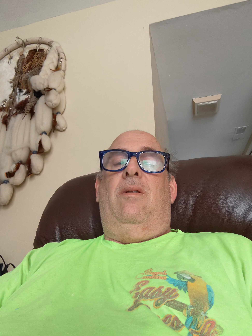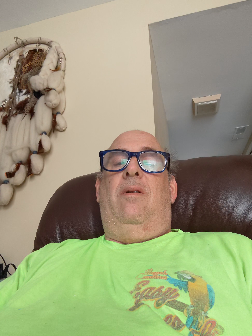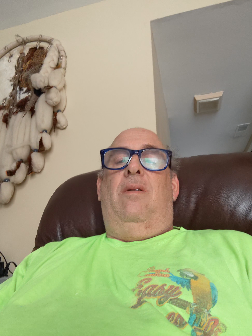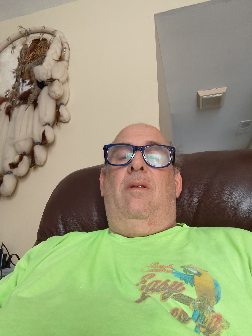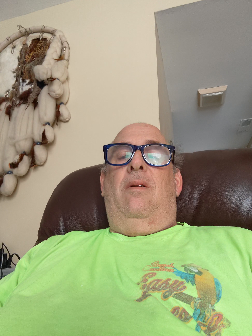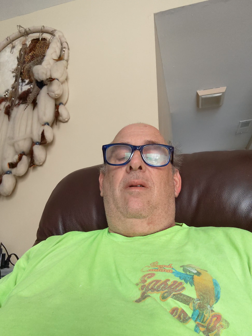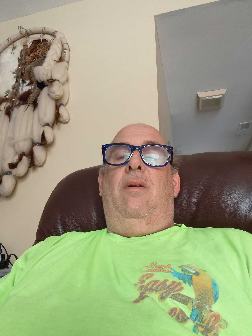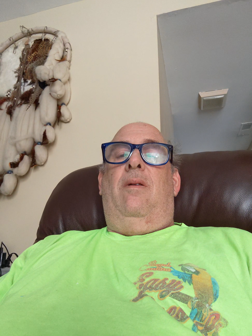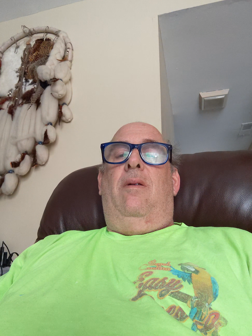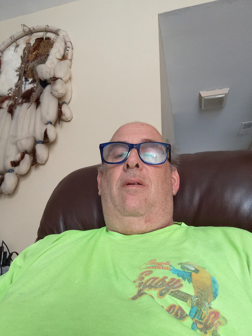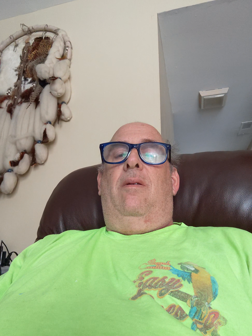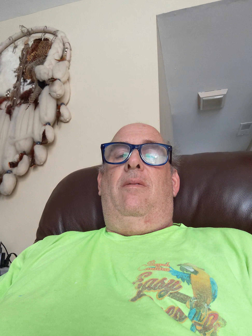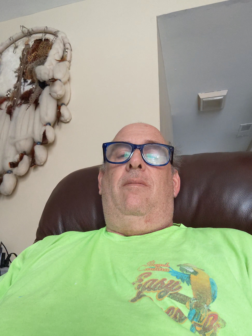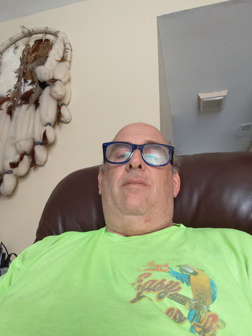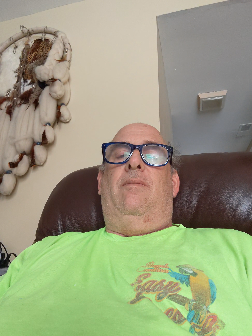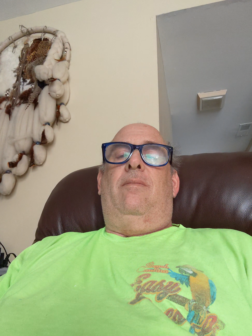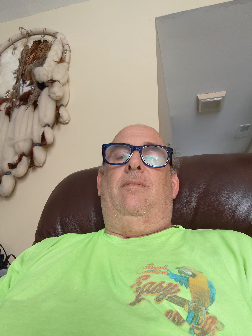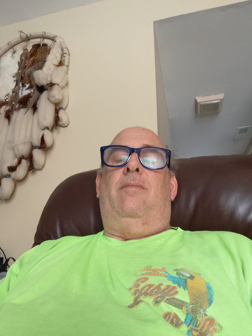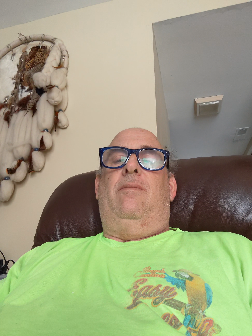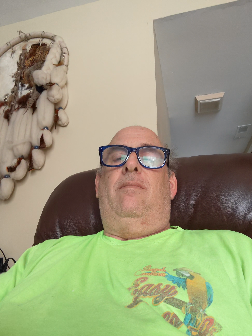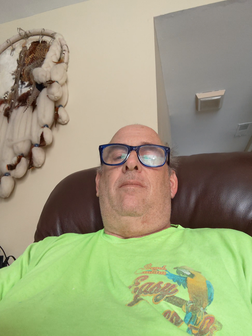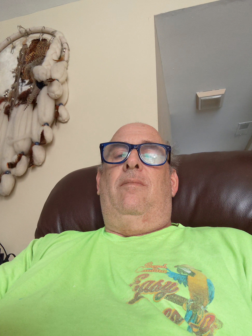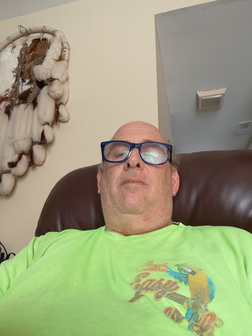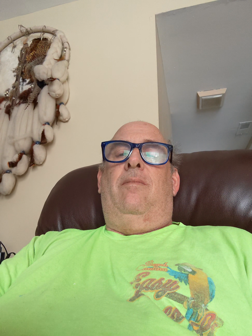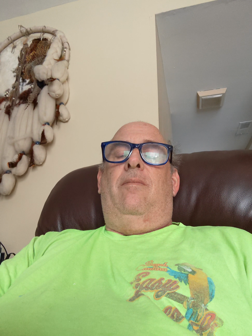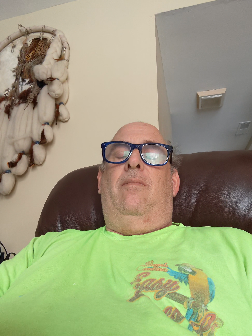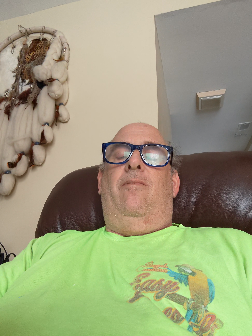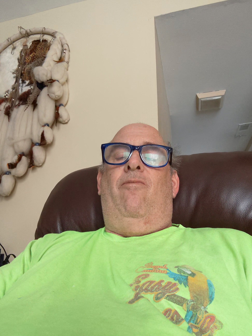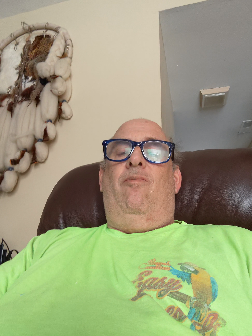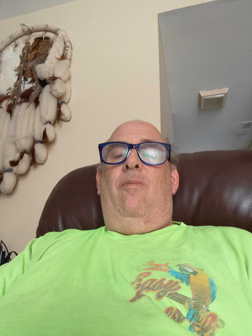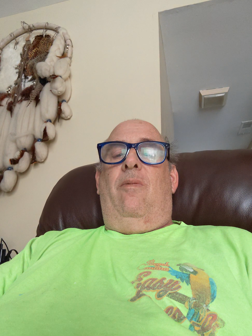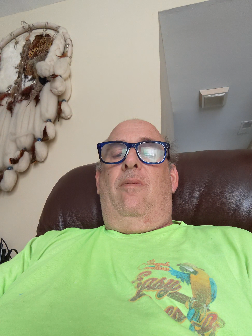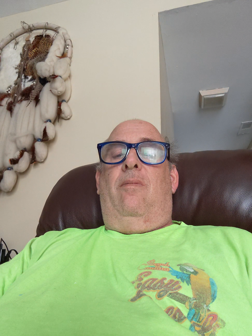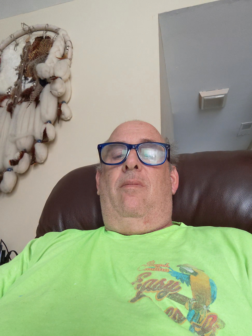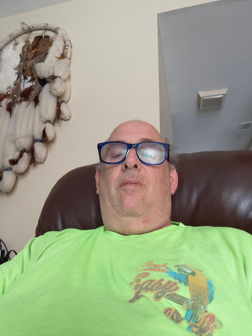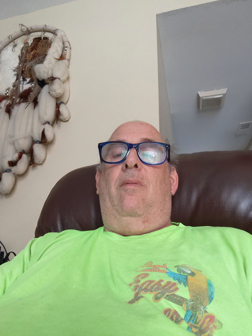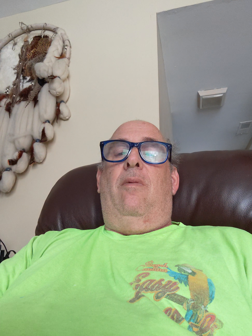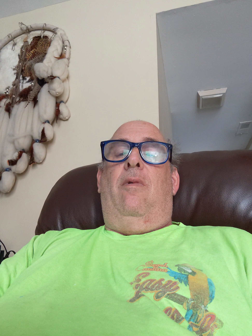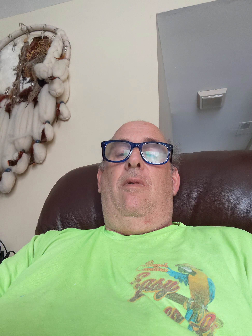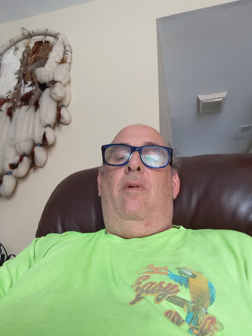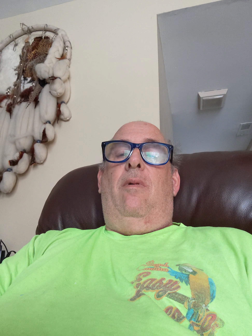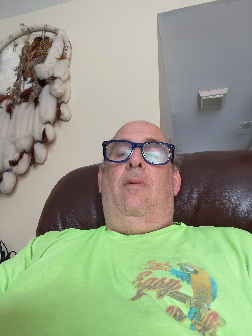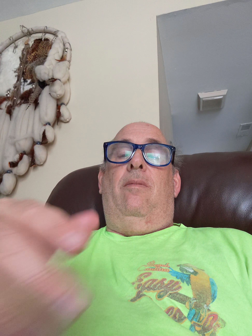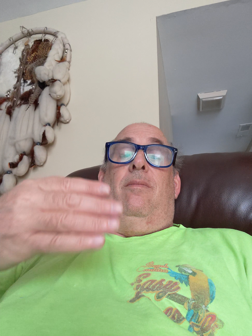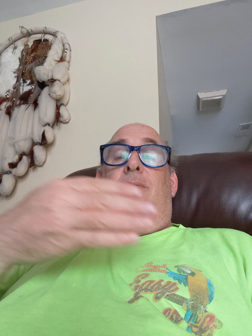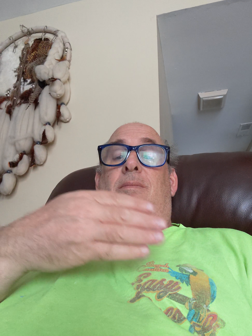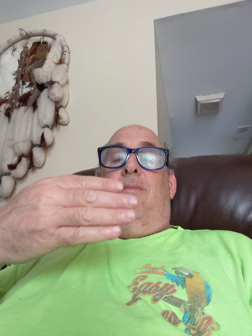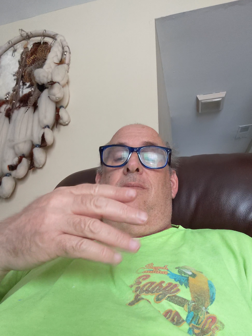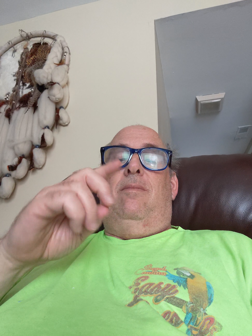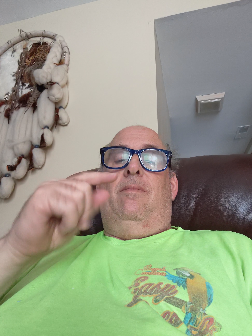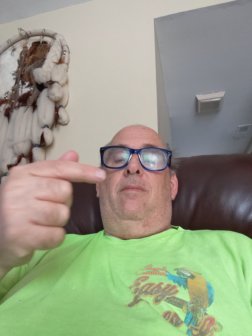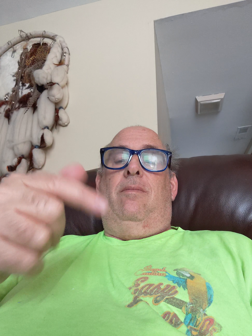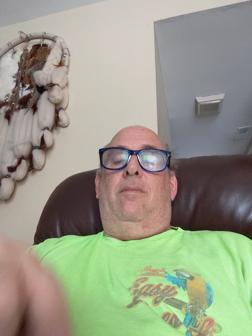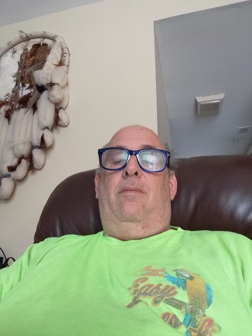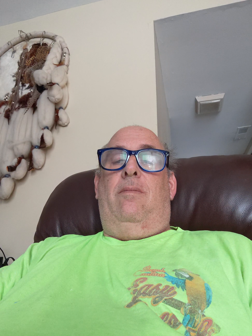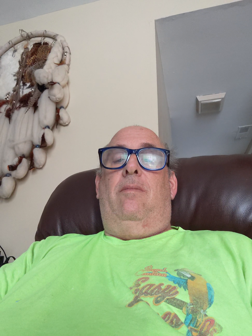puppy